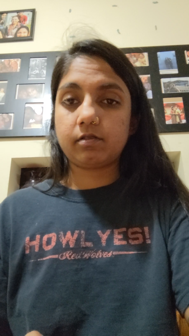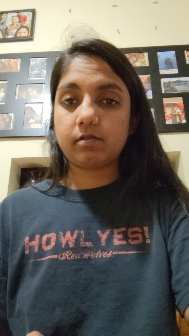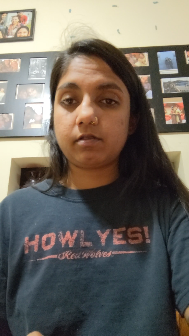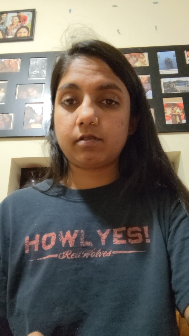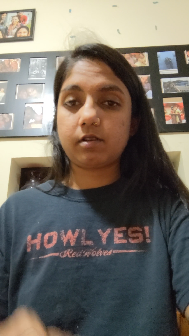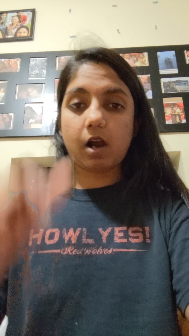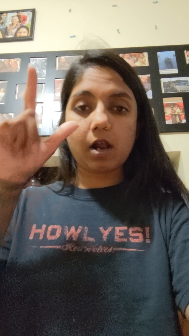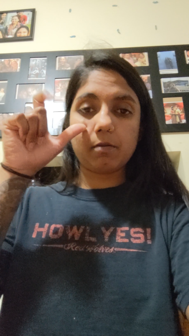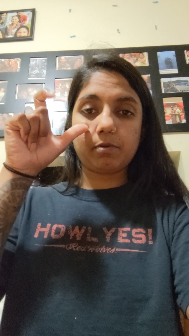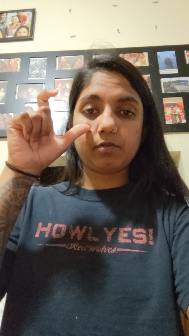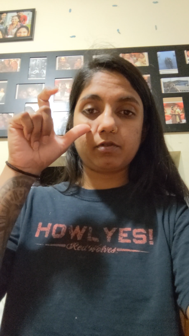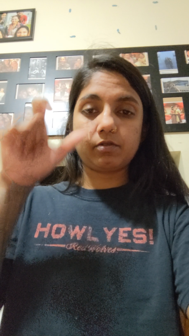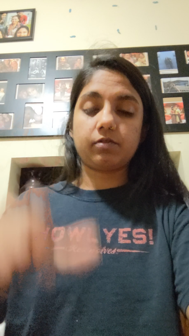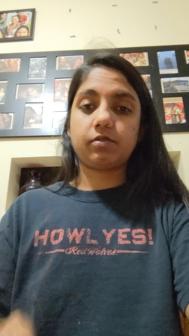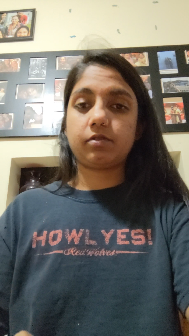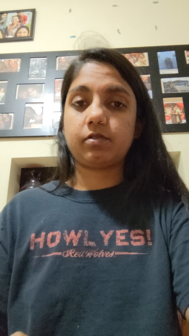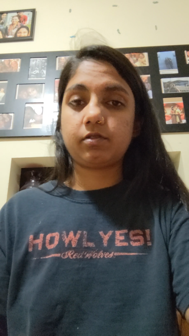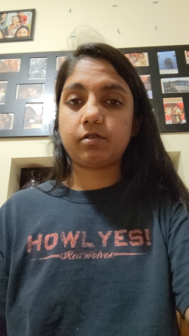camera